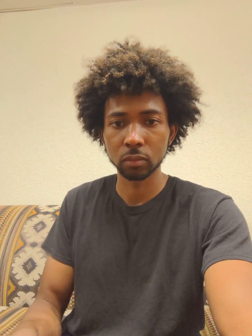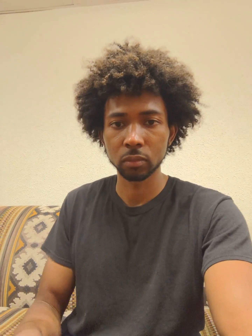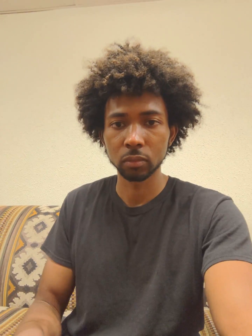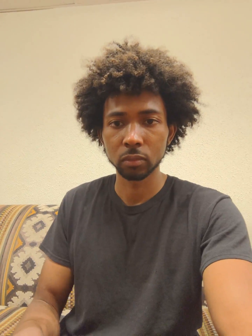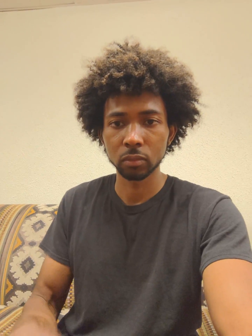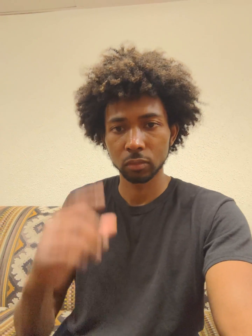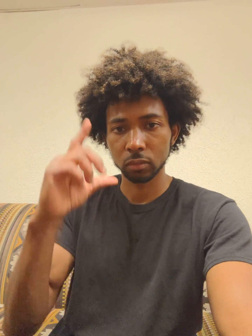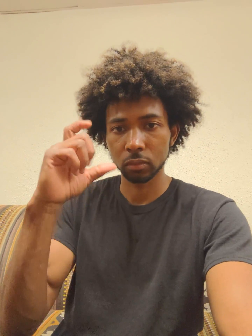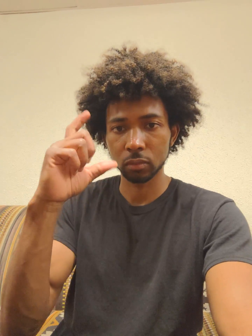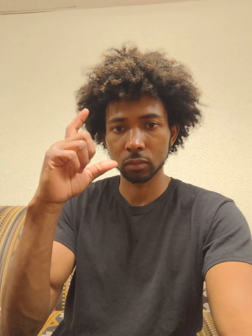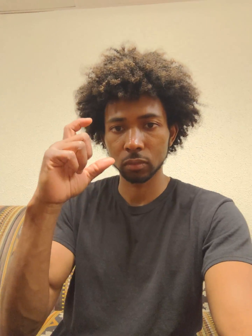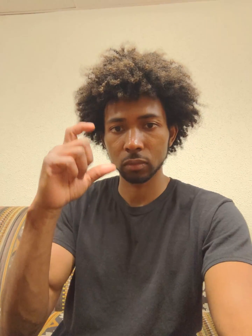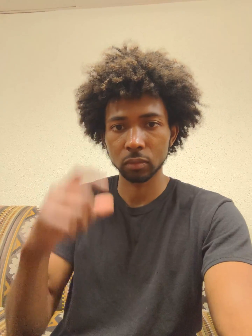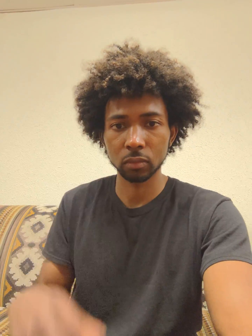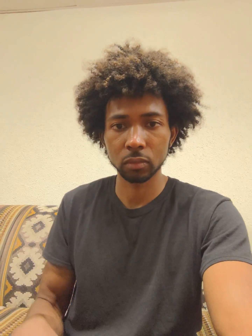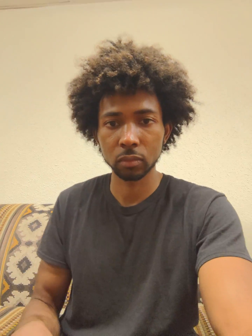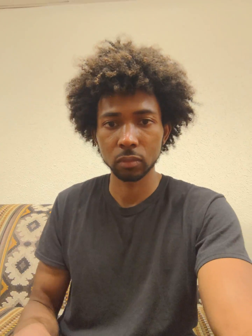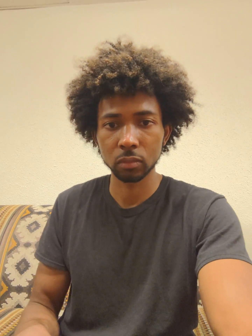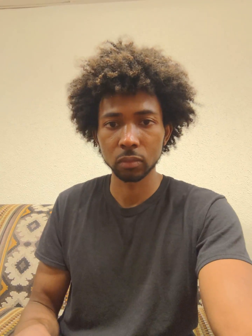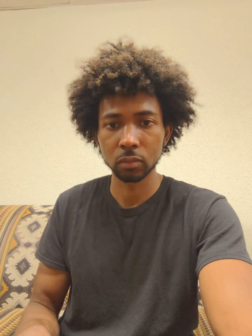camera